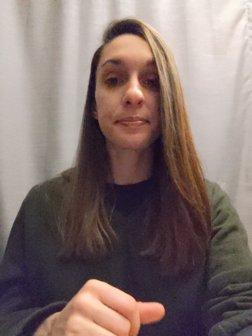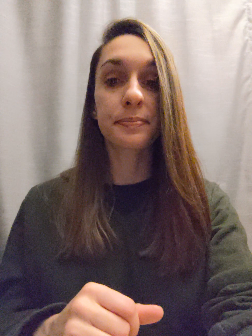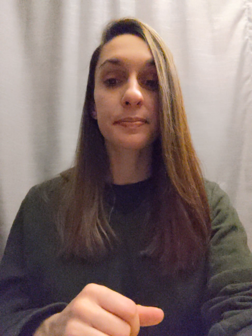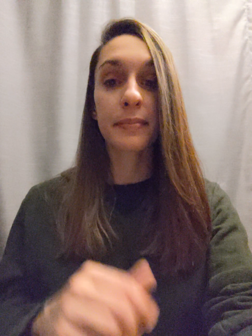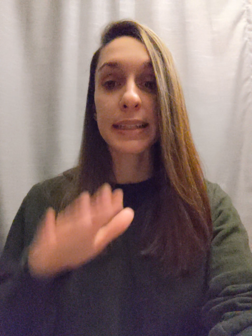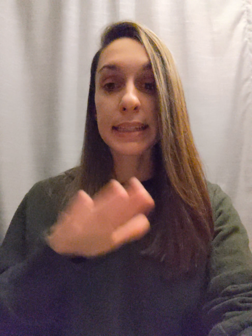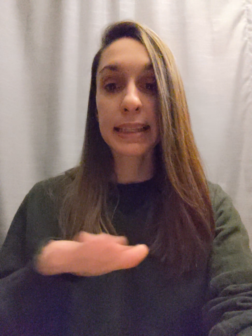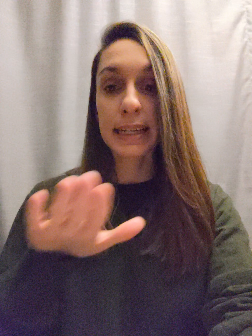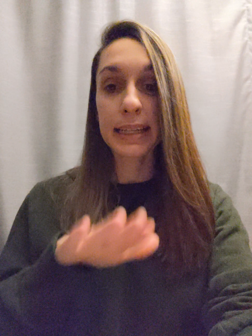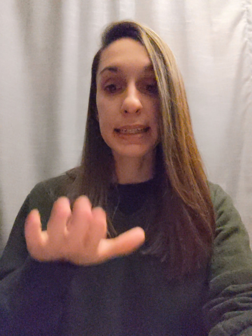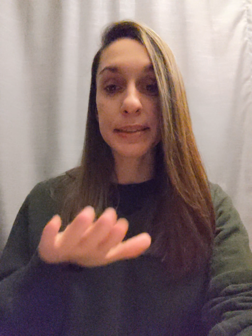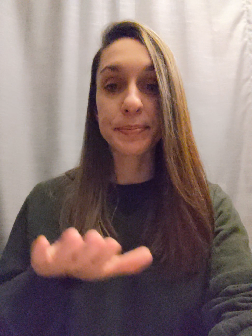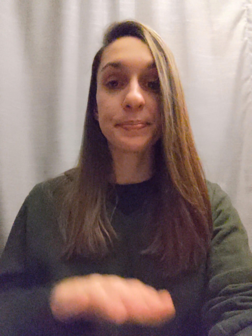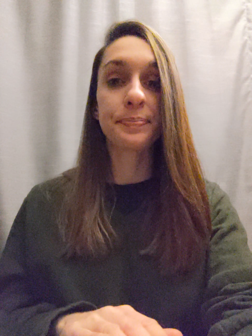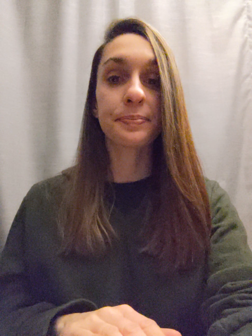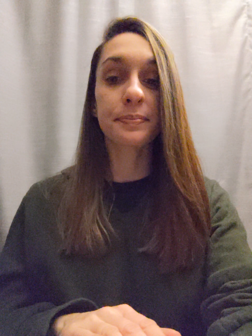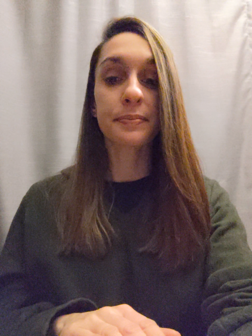clean